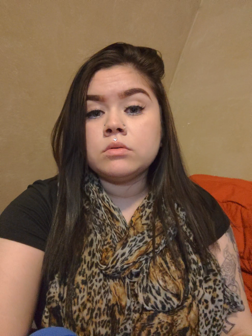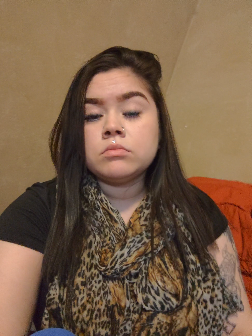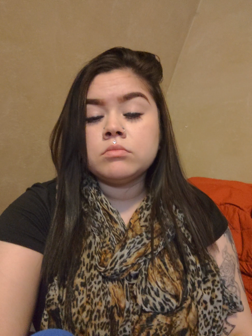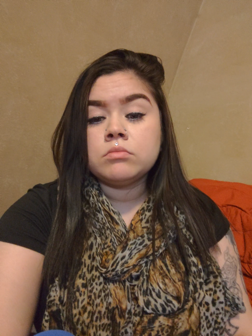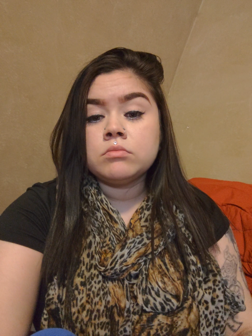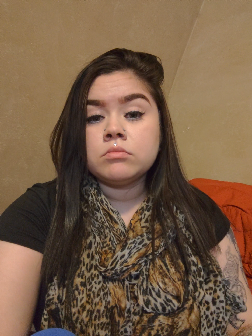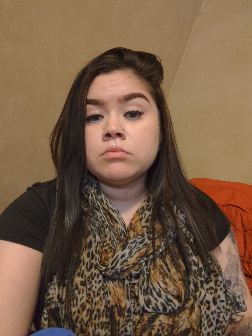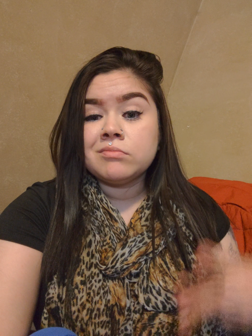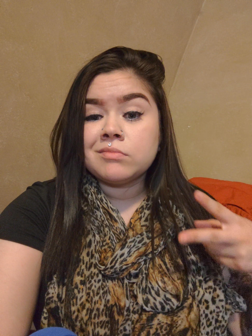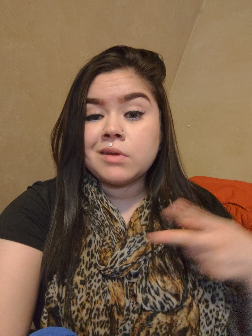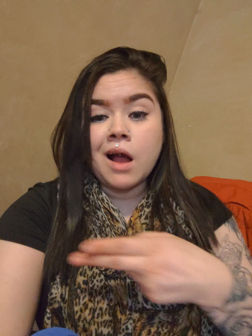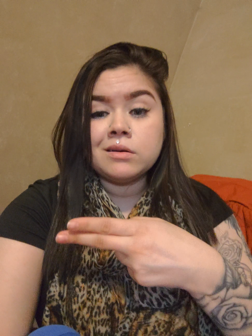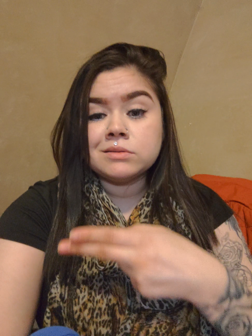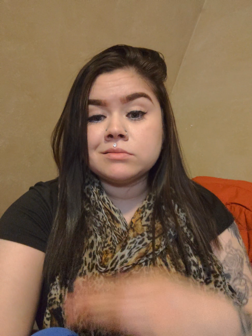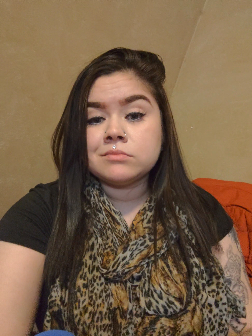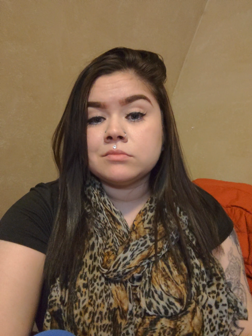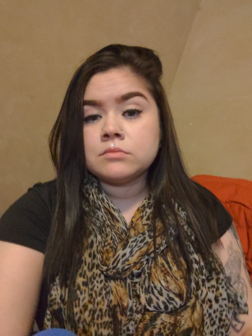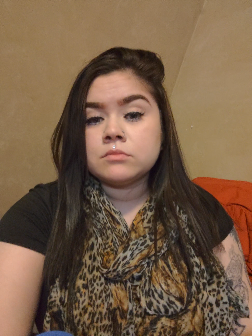cut